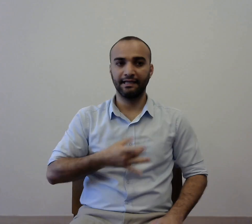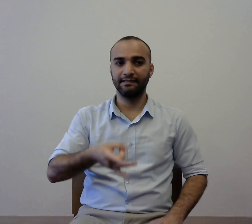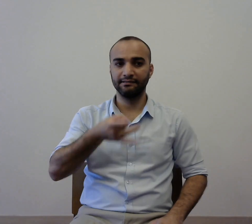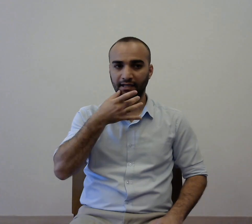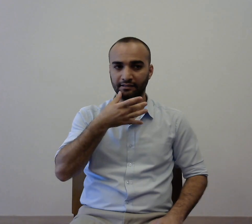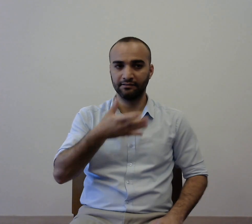xoşu gəlmək